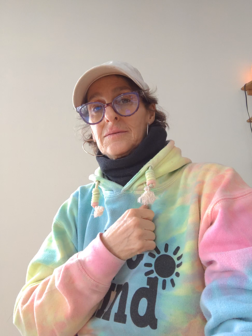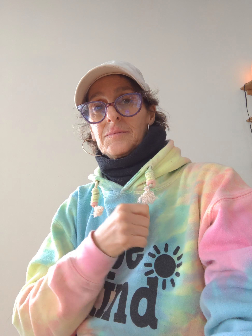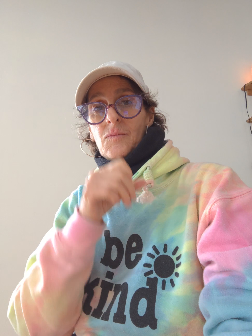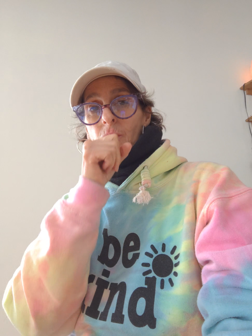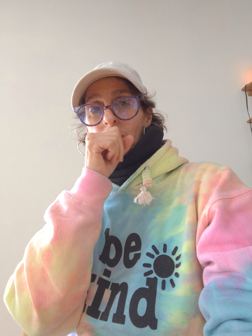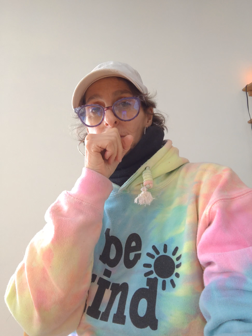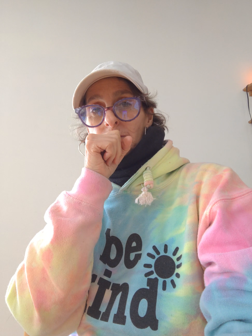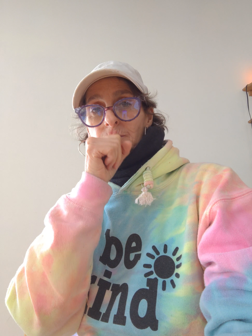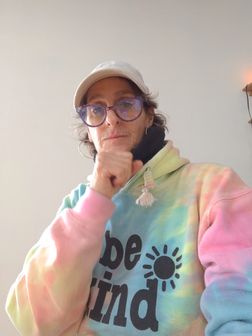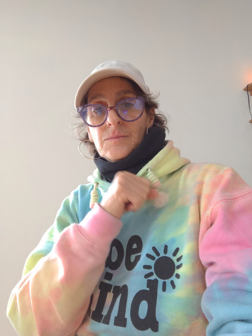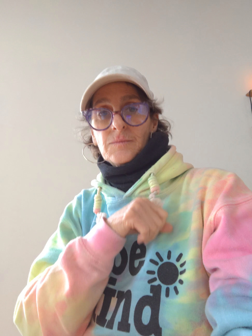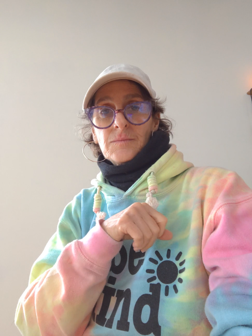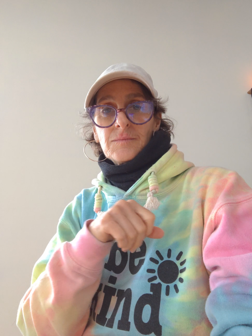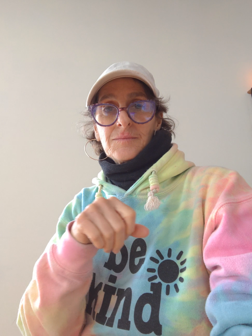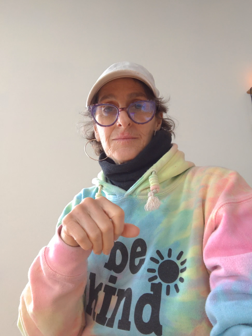orange